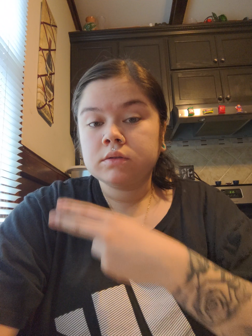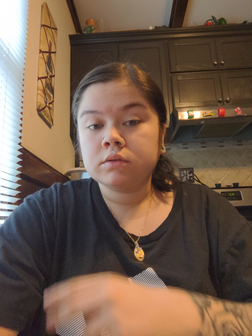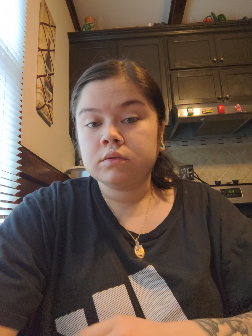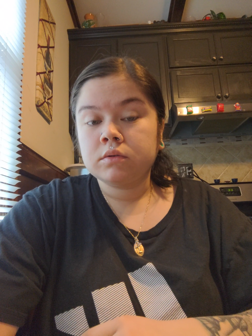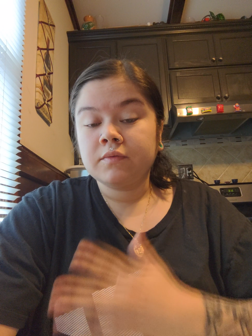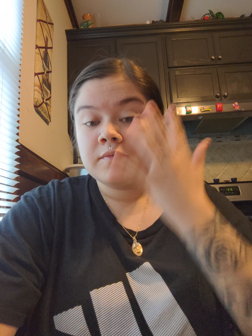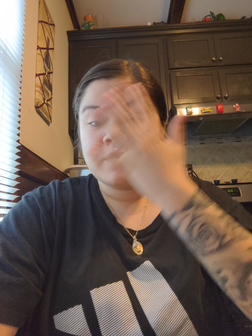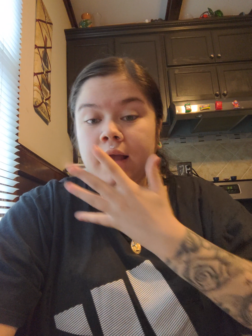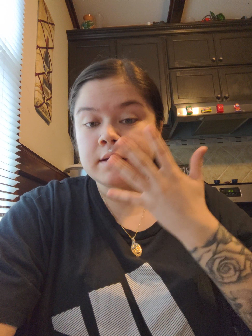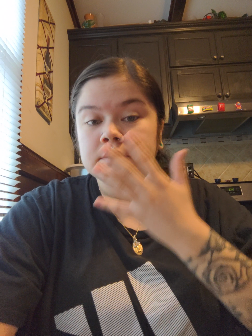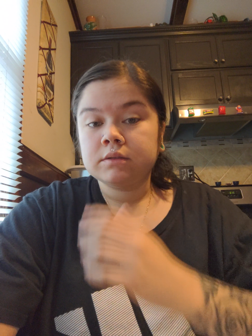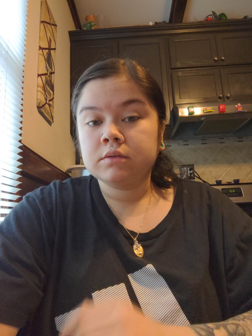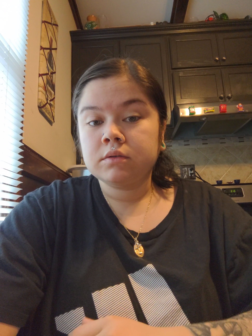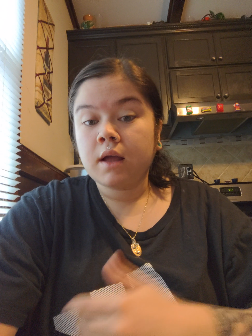face